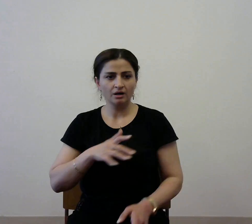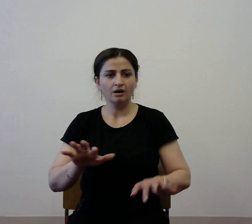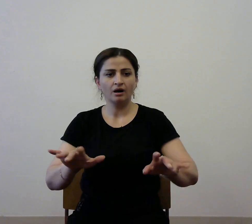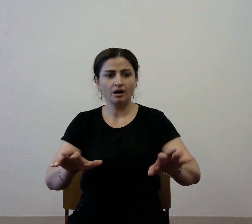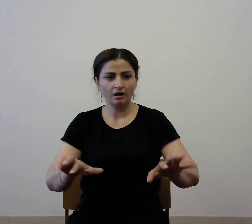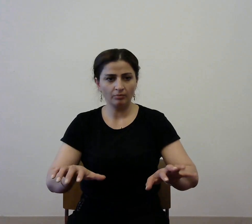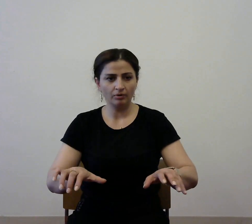kompüter